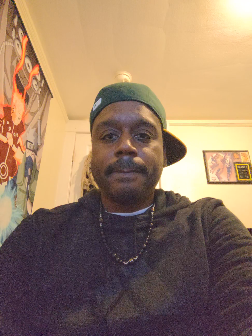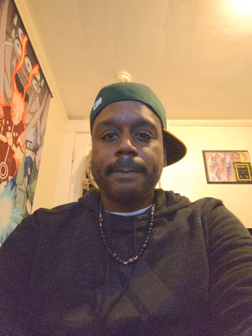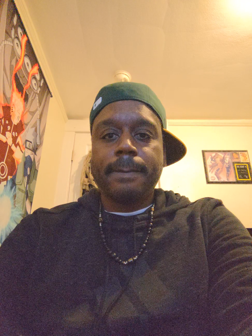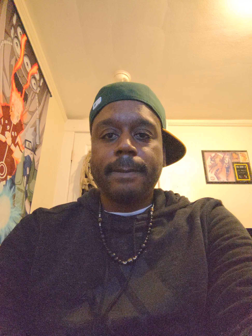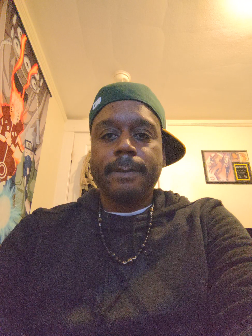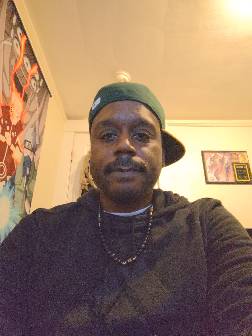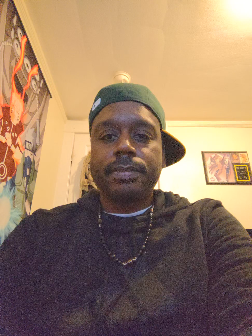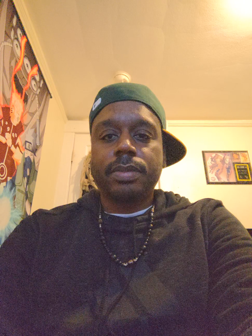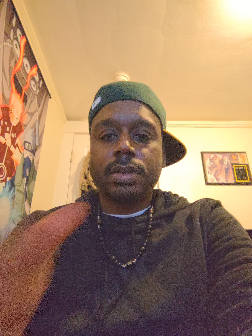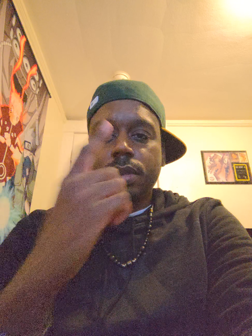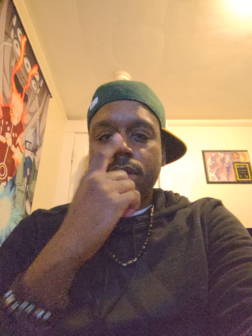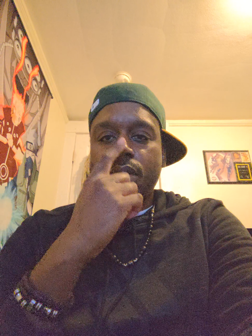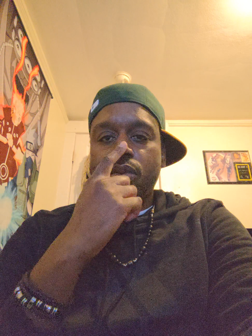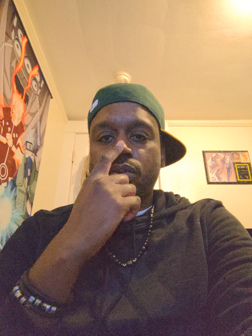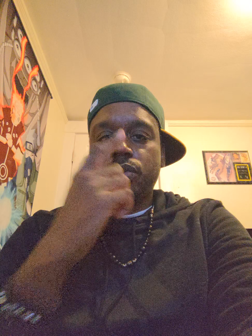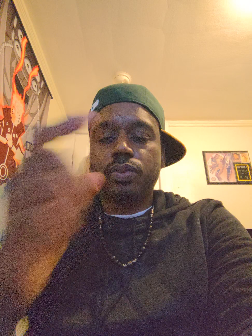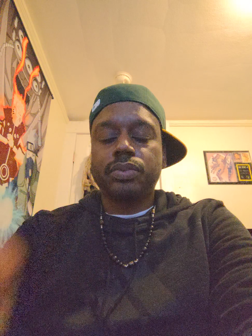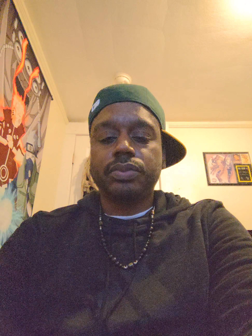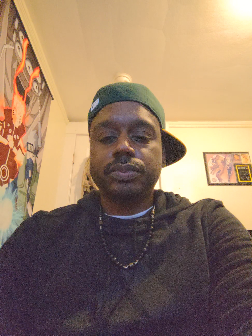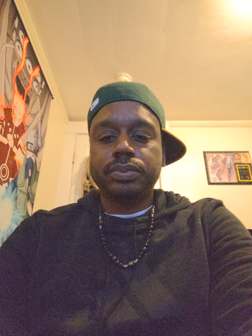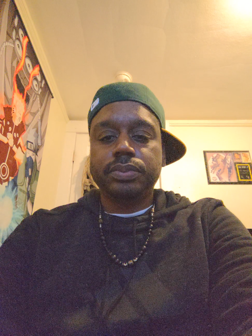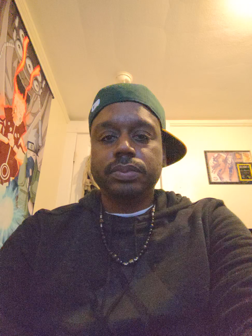nose